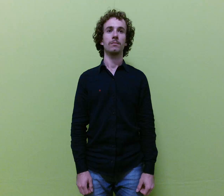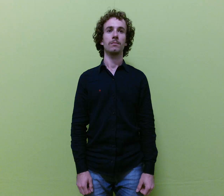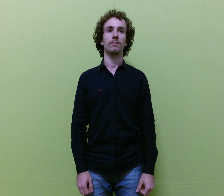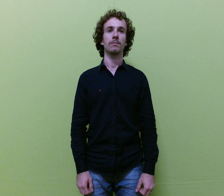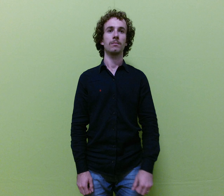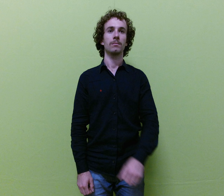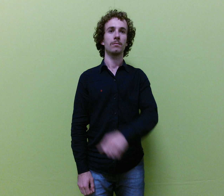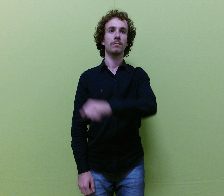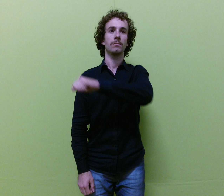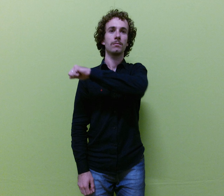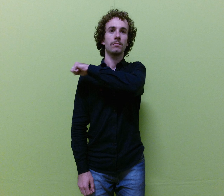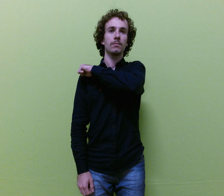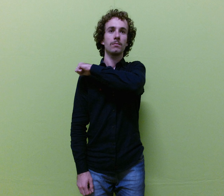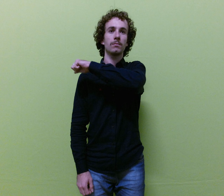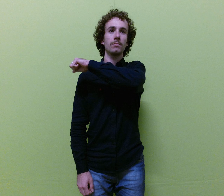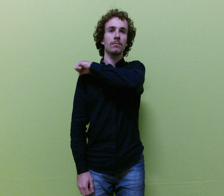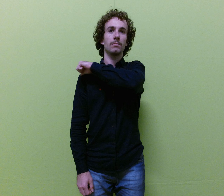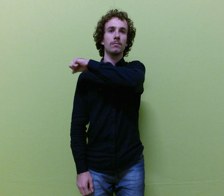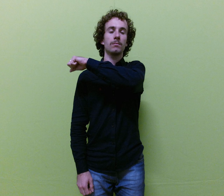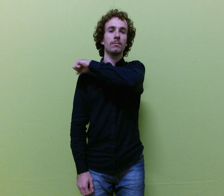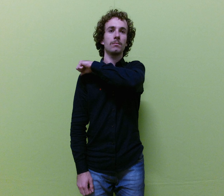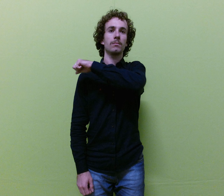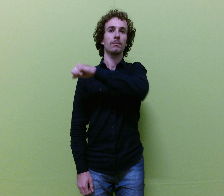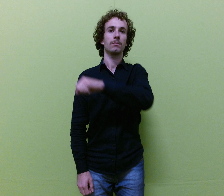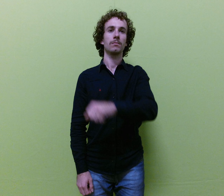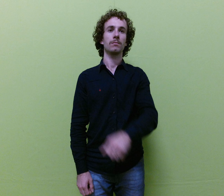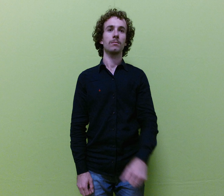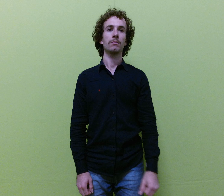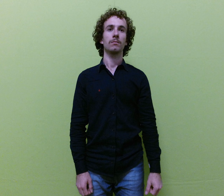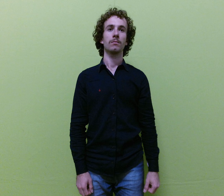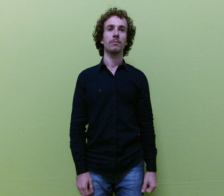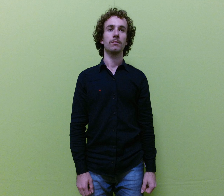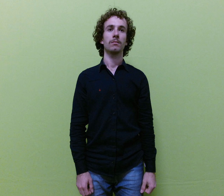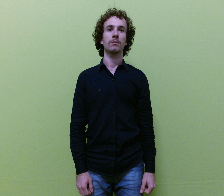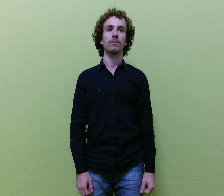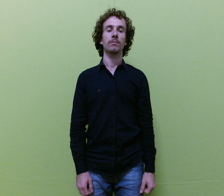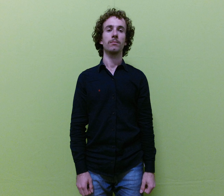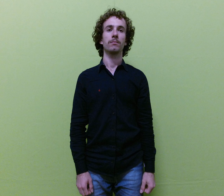aluno